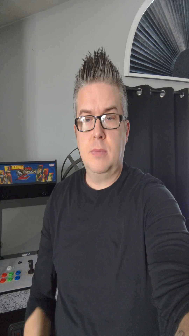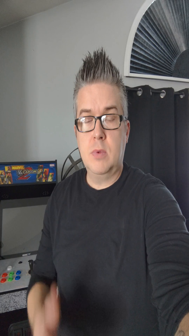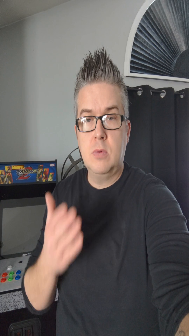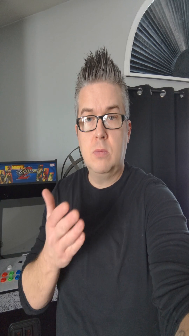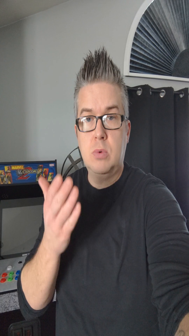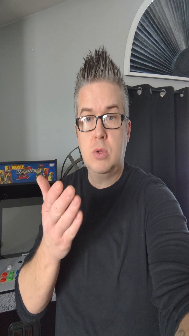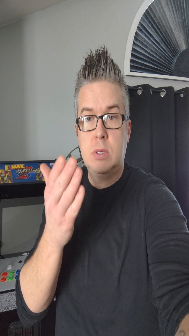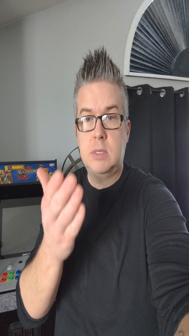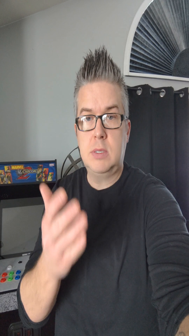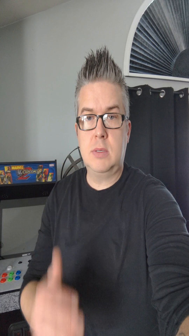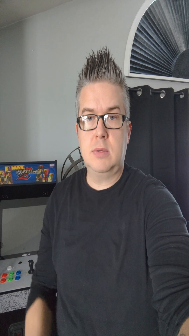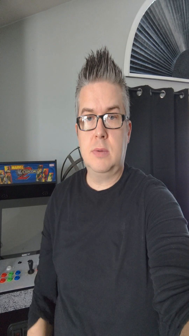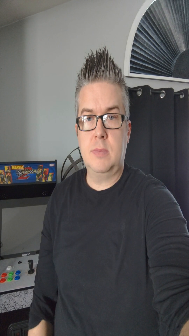boat